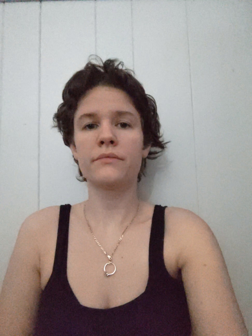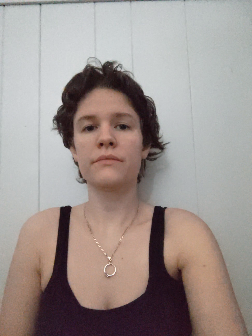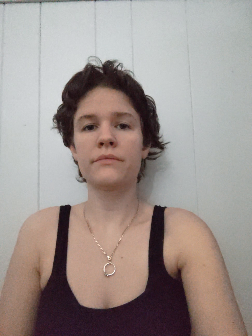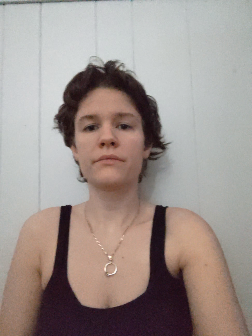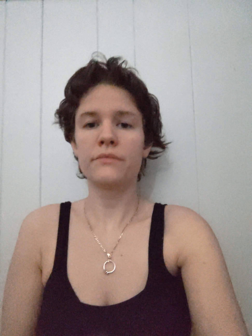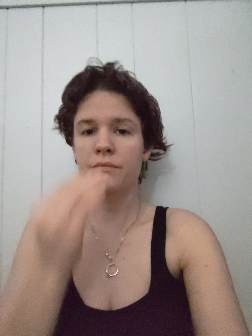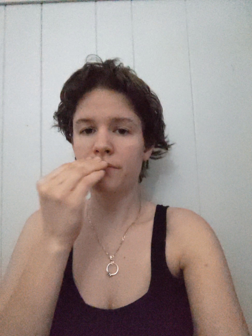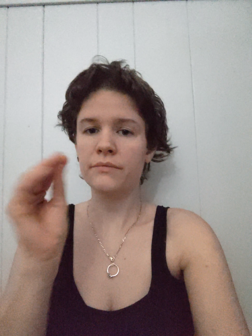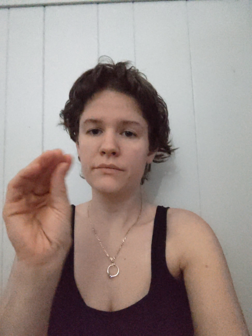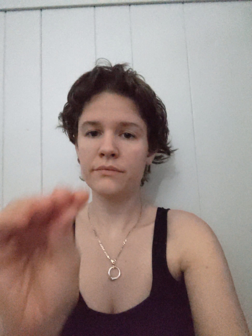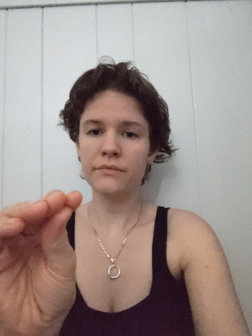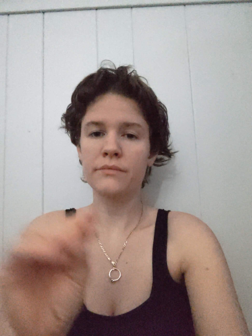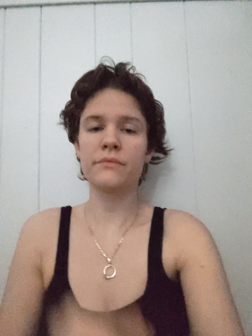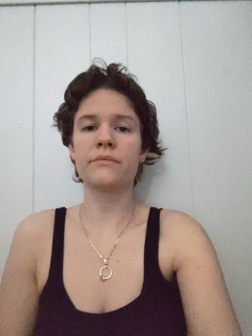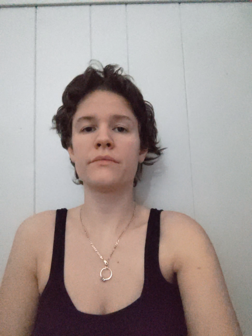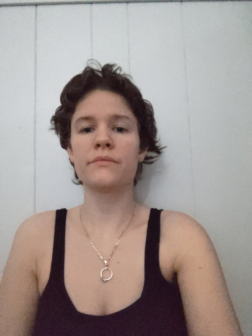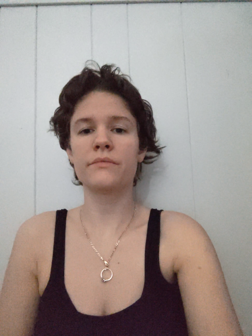kiss